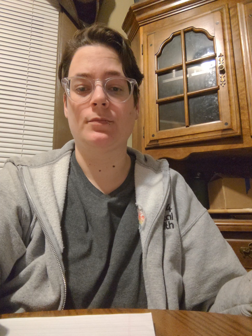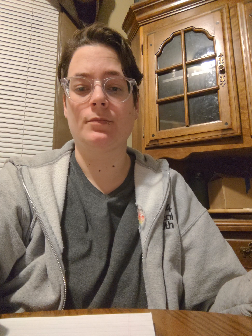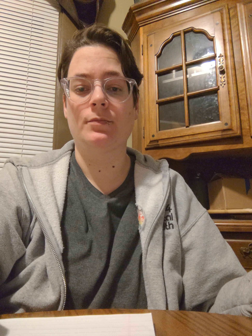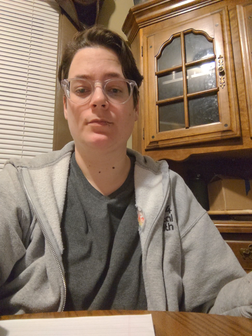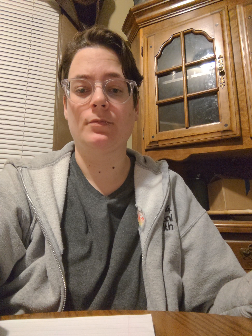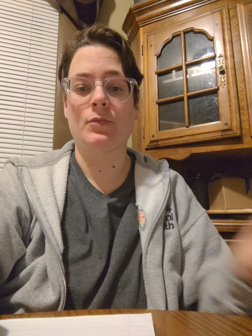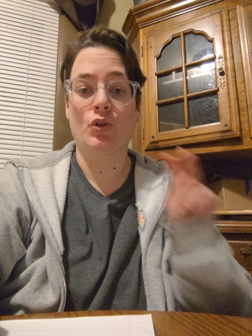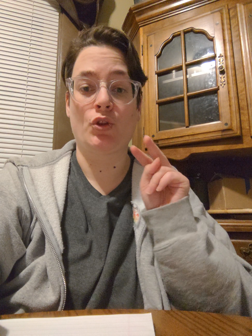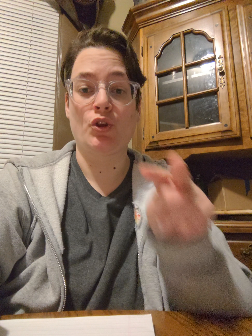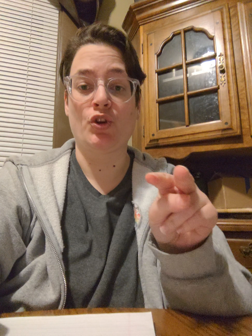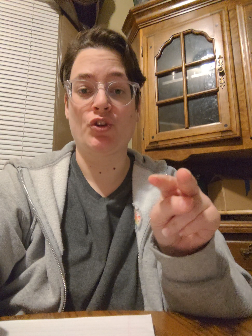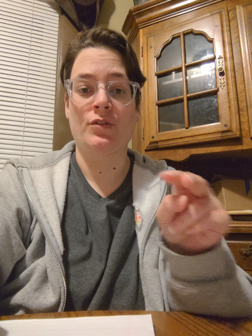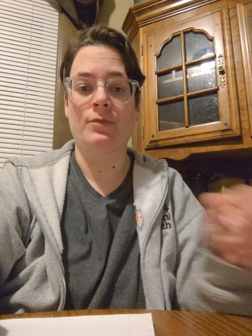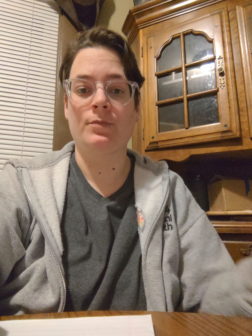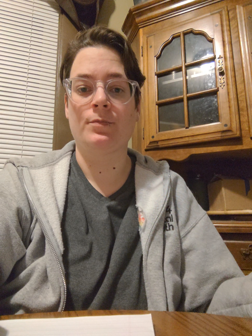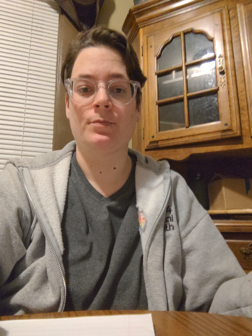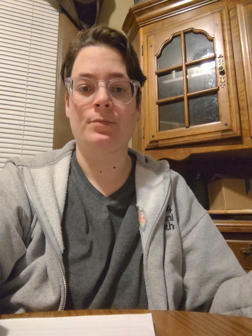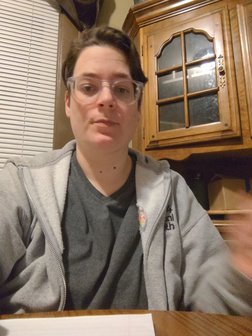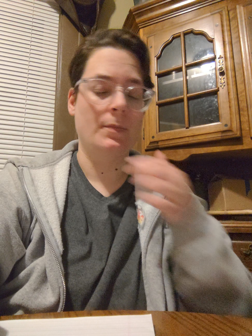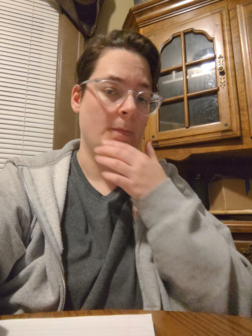look